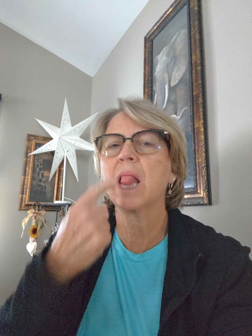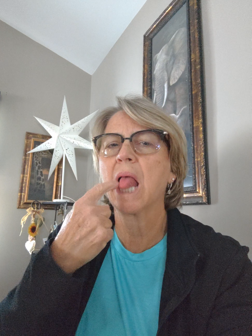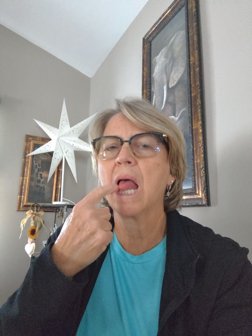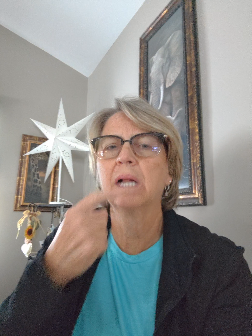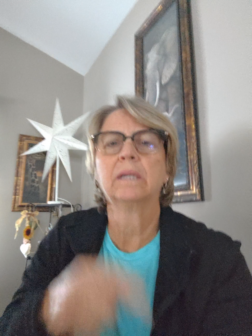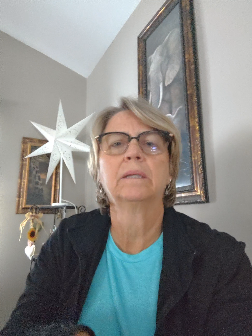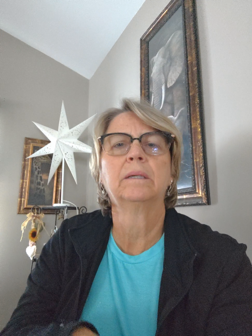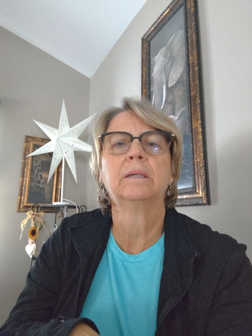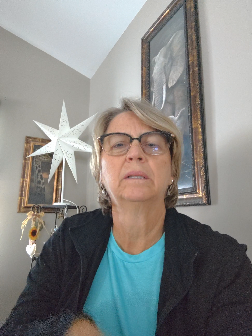tongue